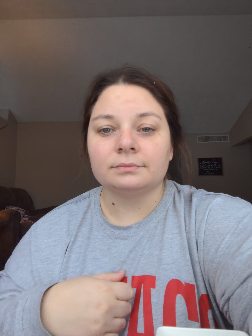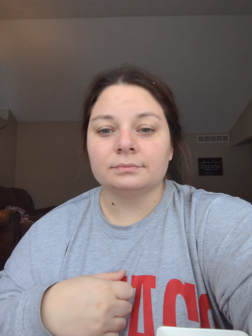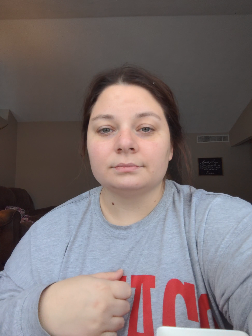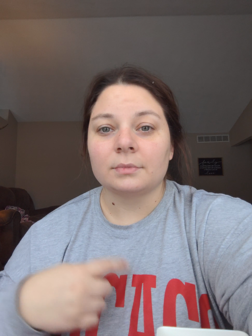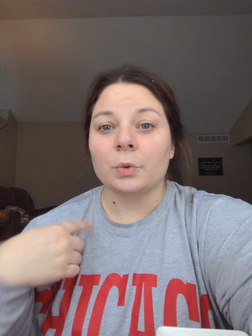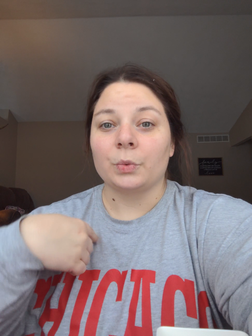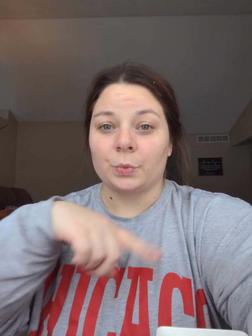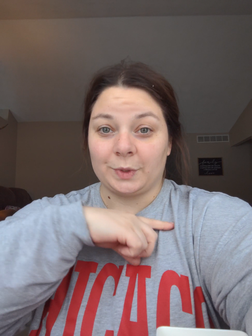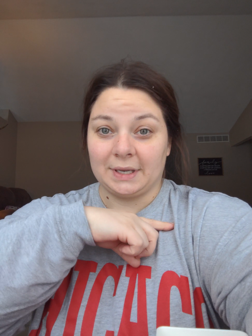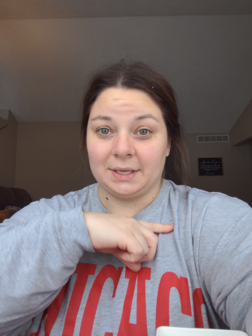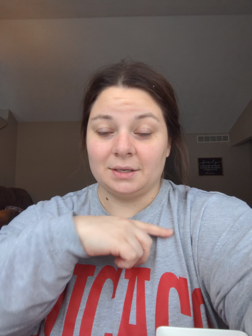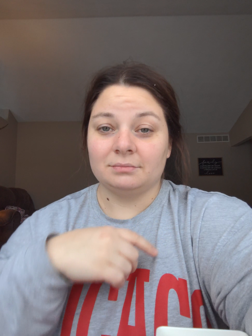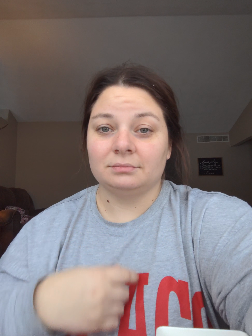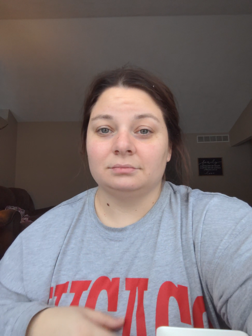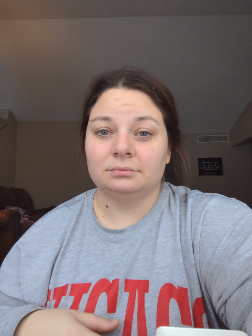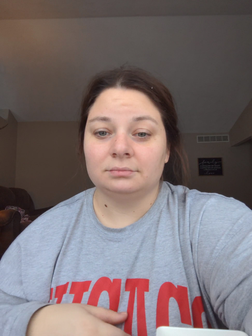we